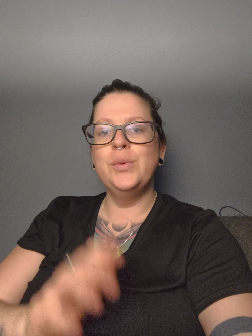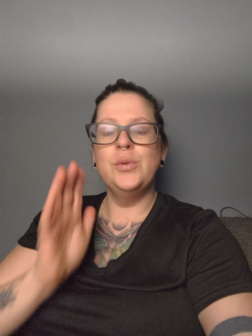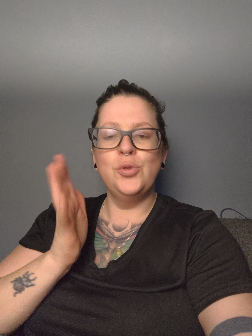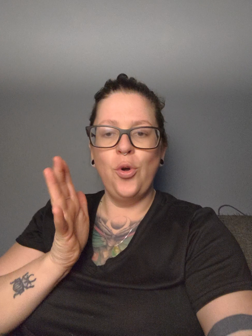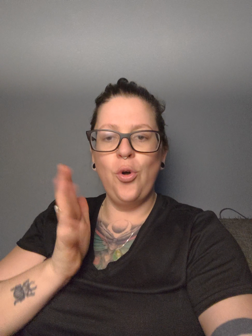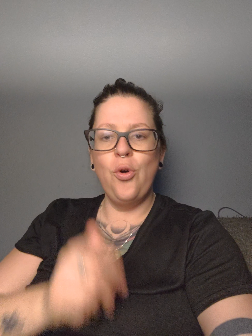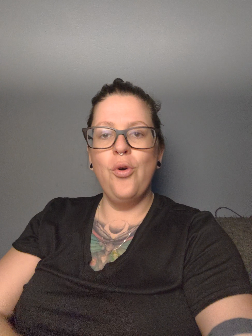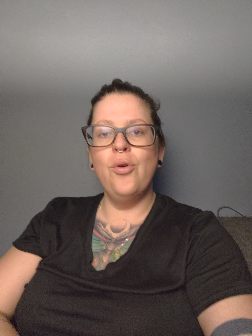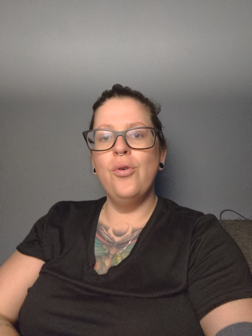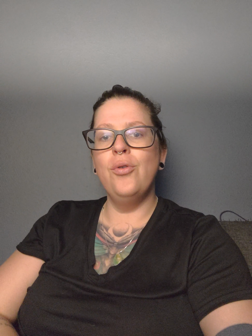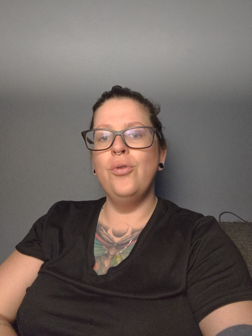talk